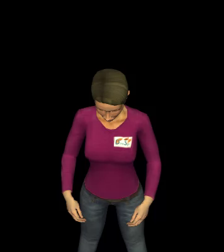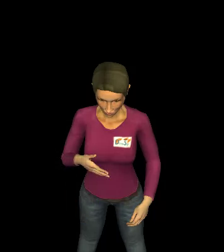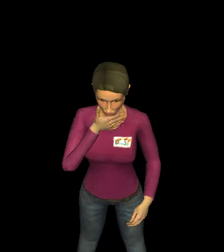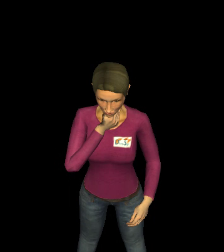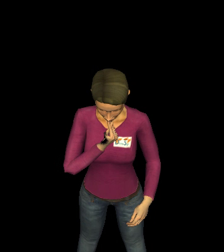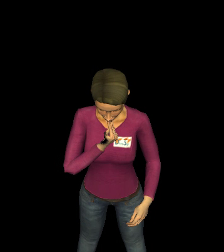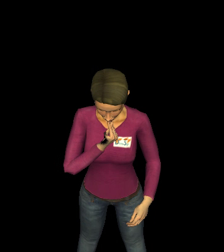جميل